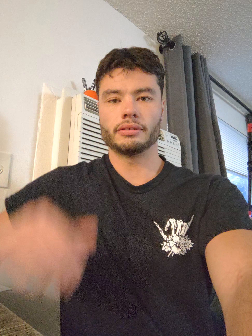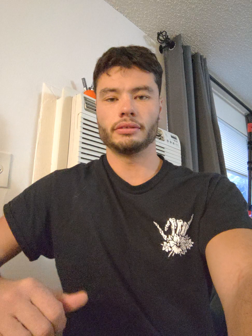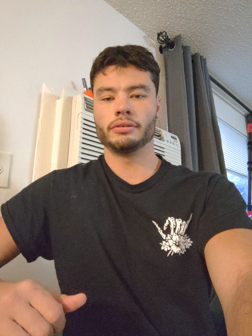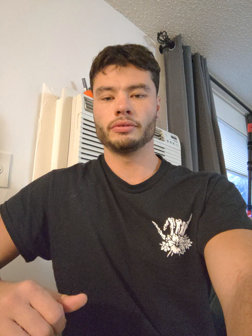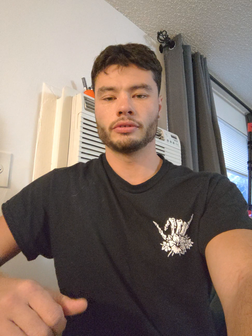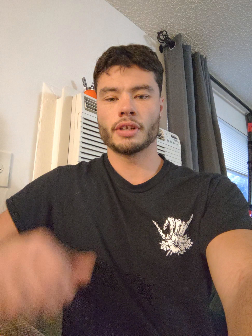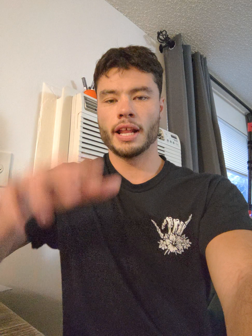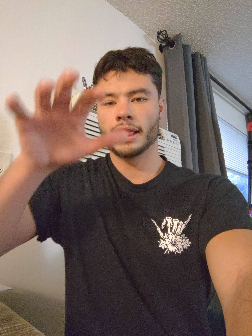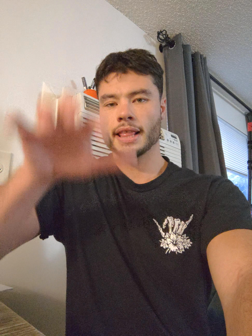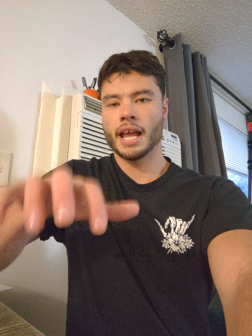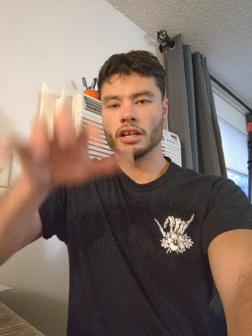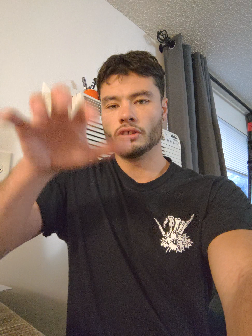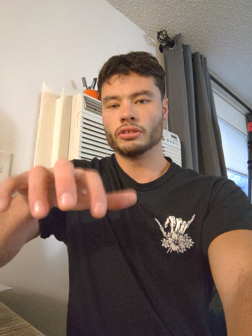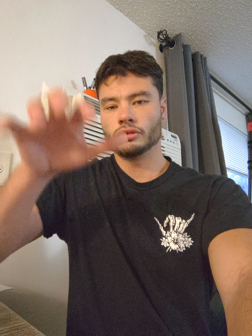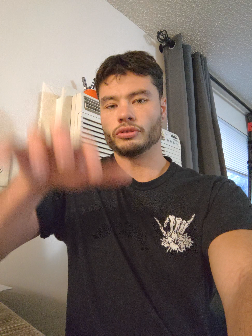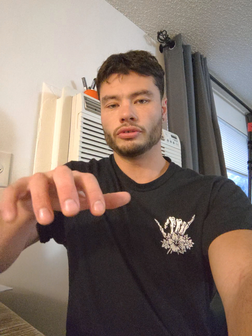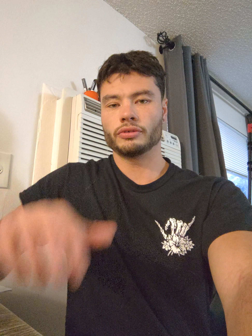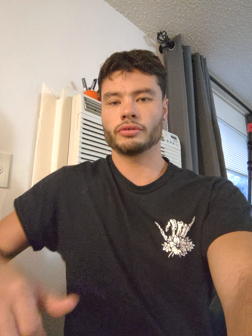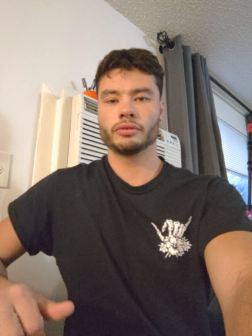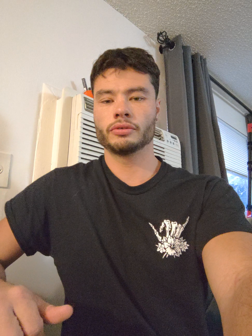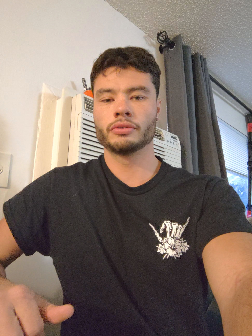alligator